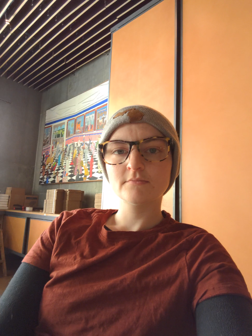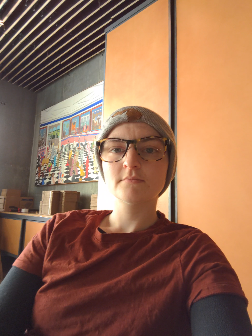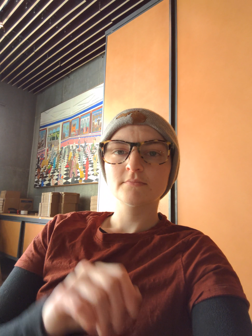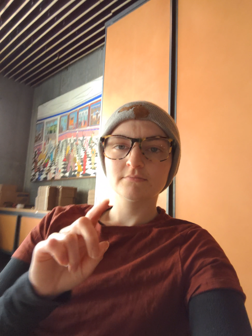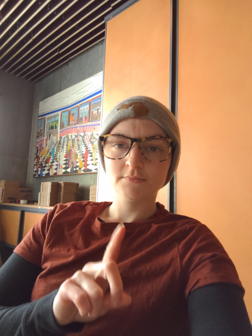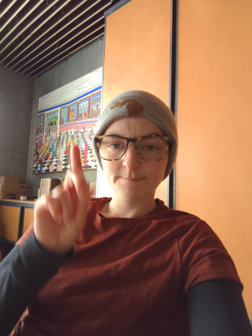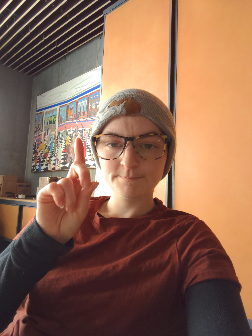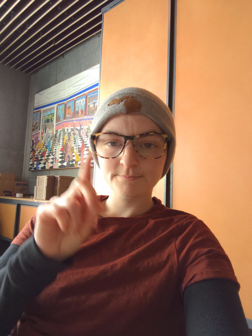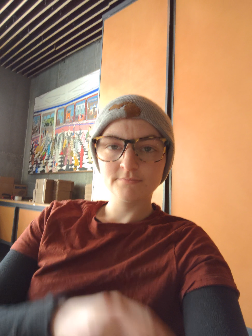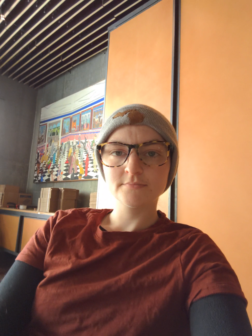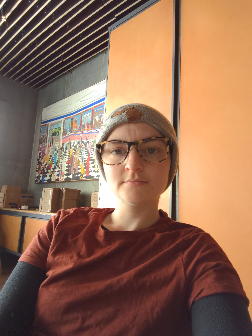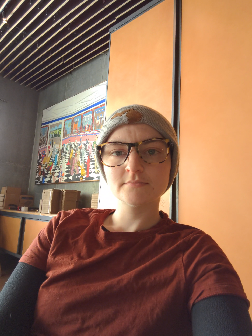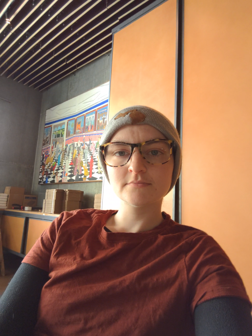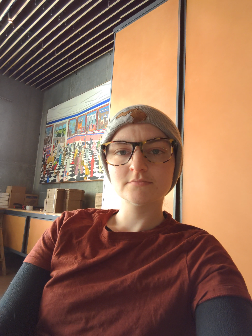up